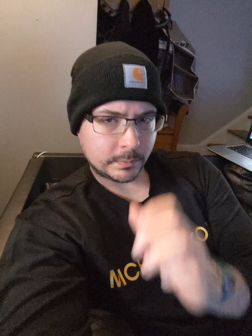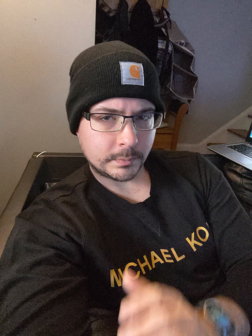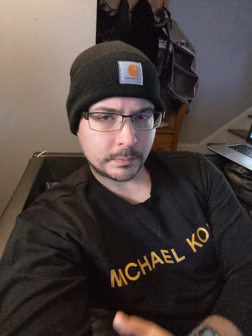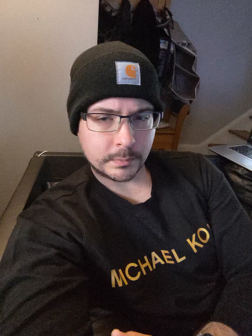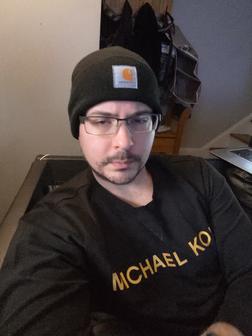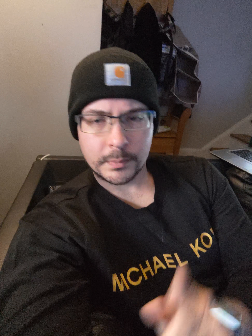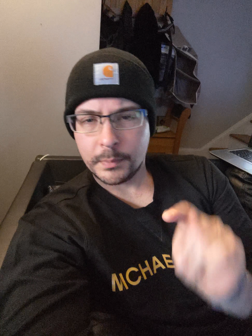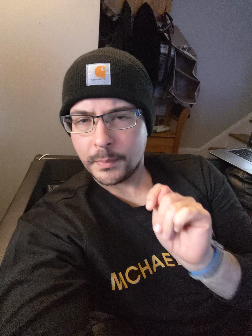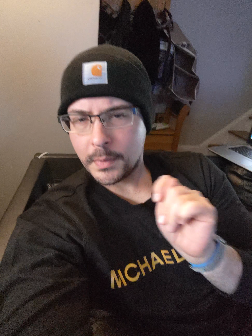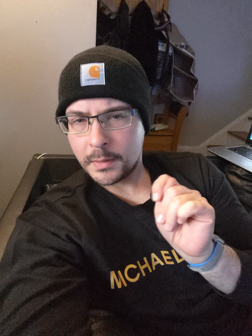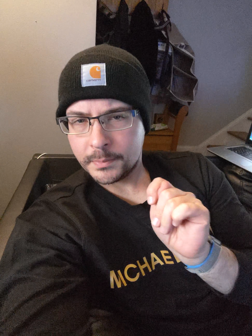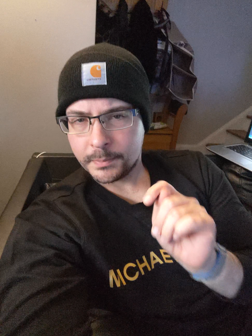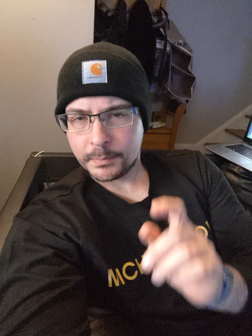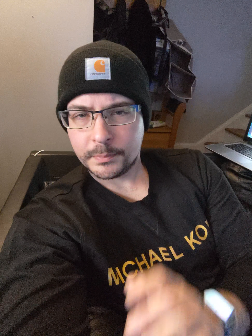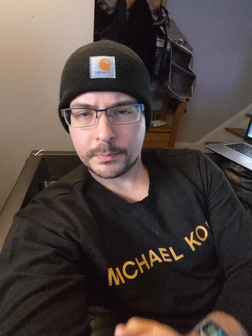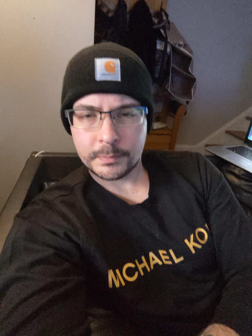potty